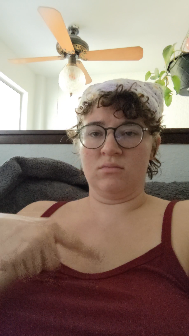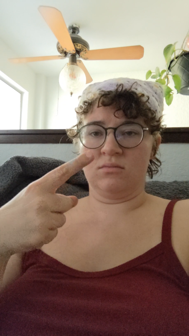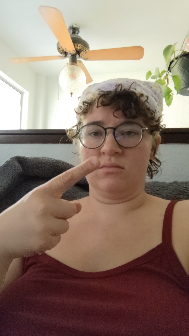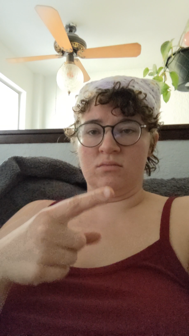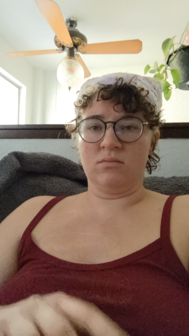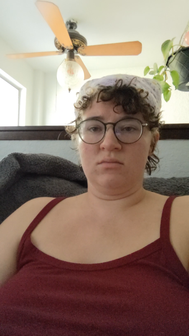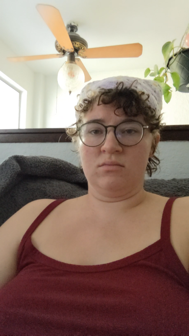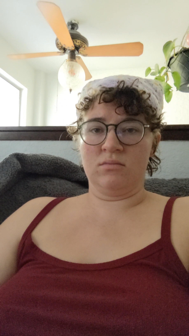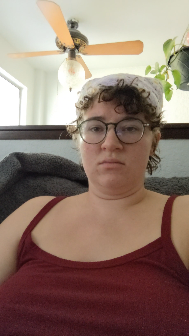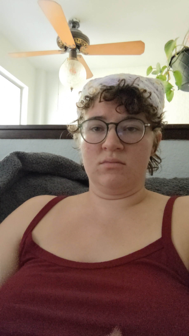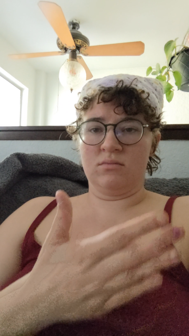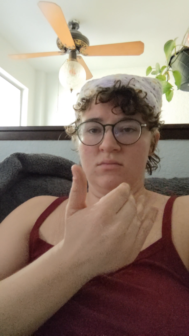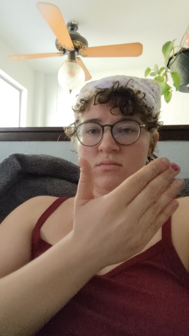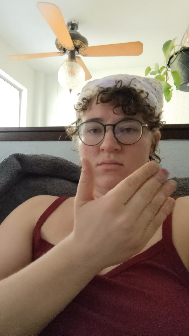butterfly